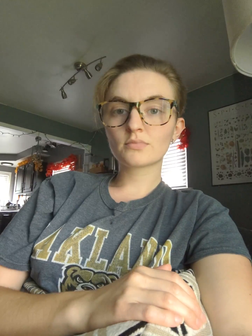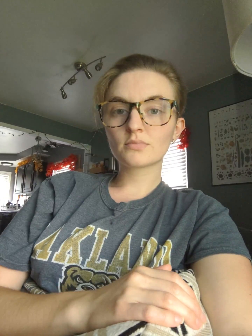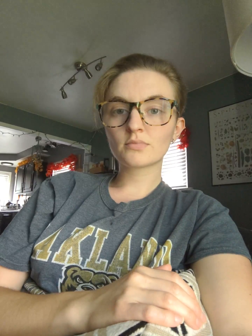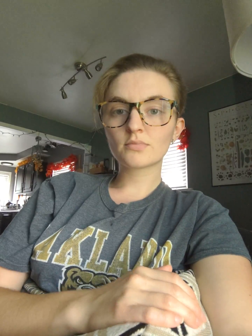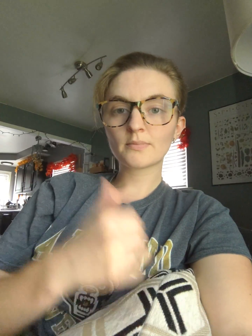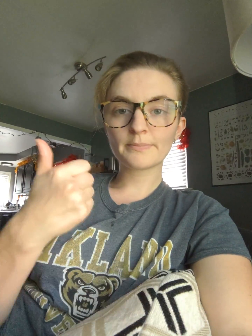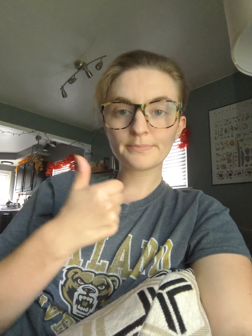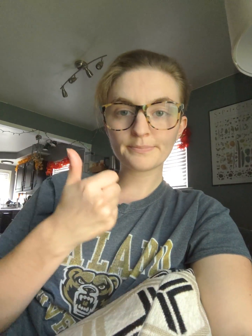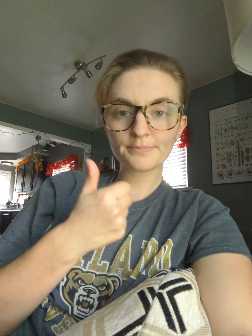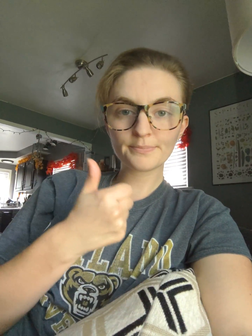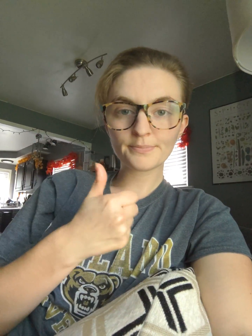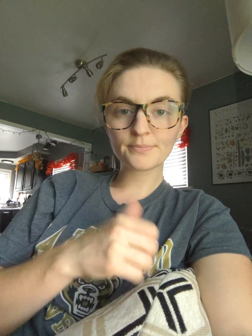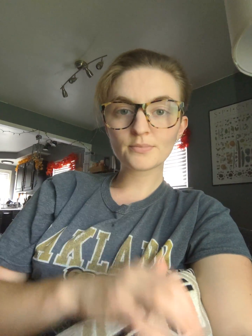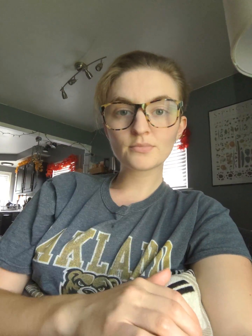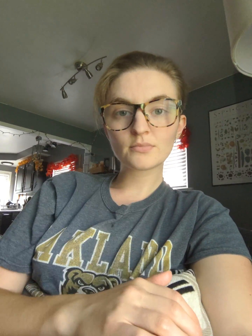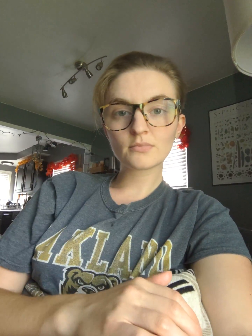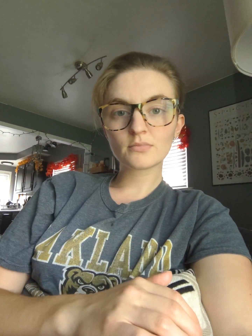game